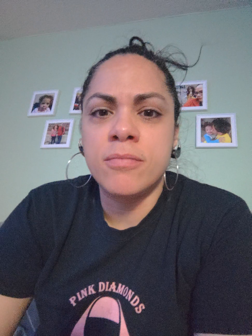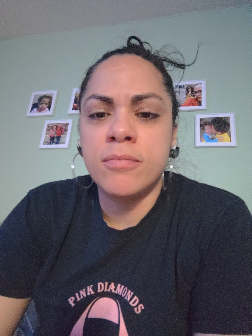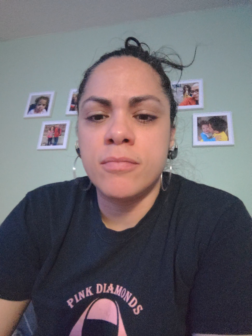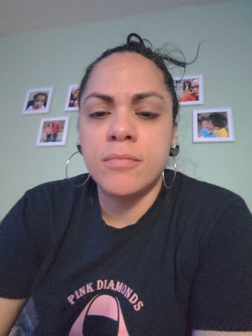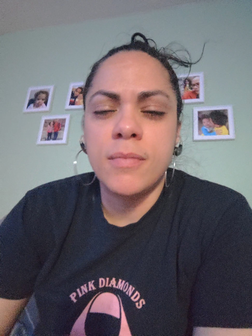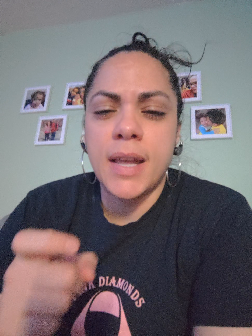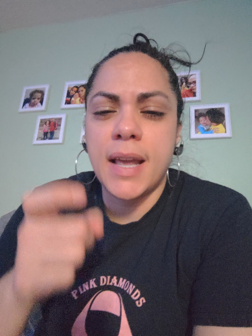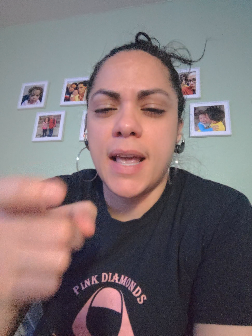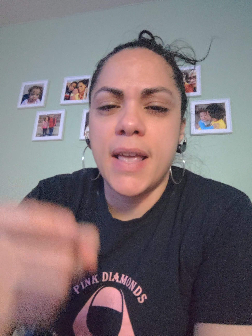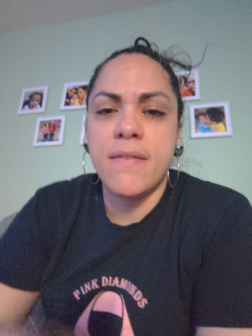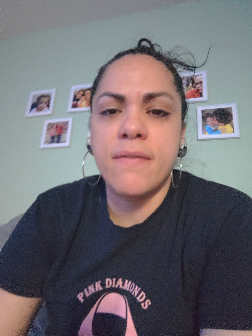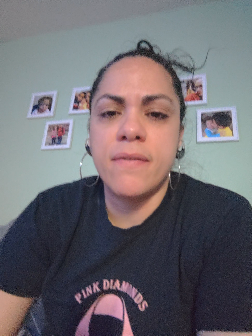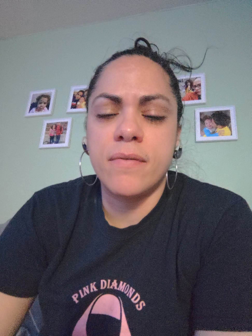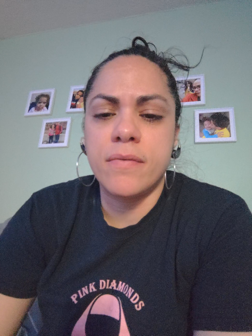give